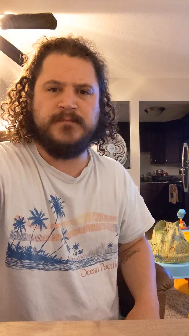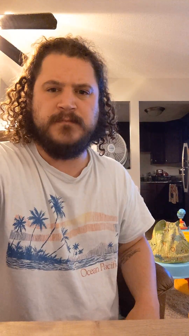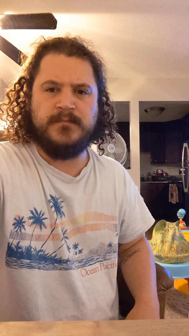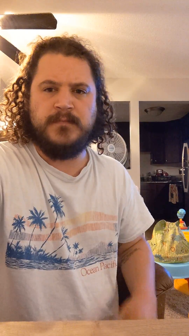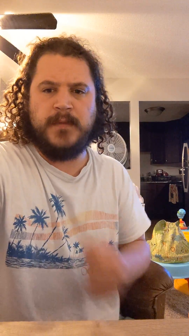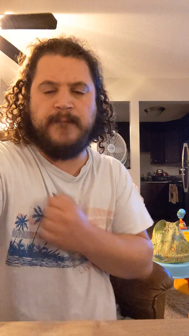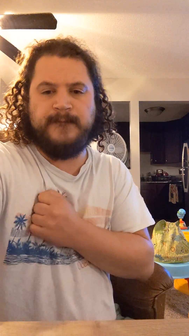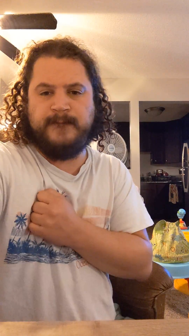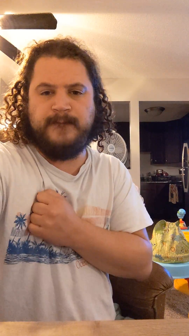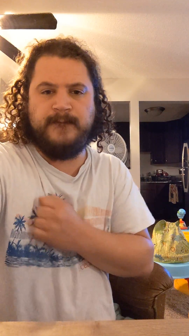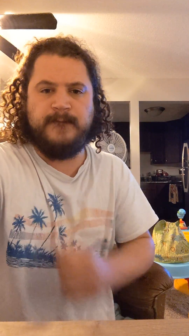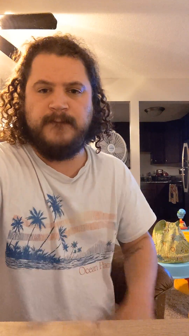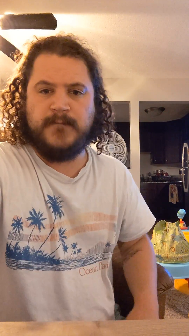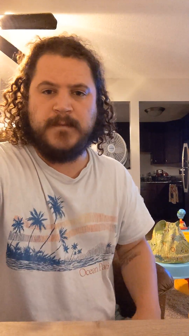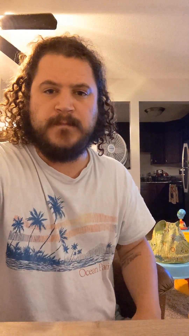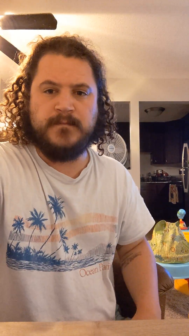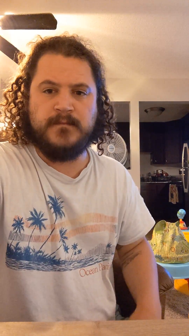love